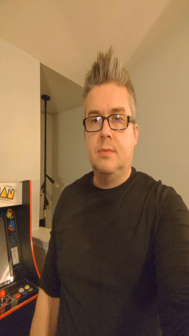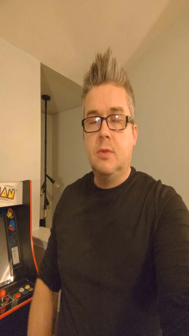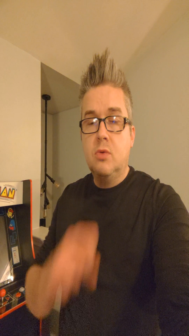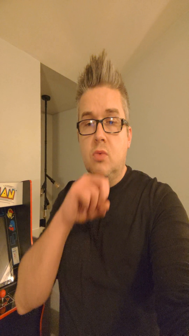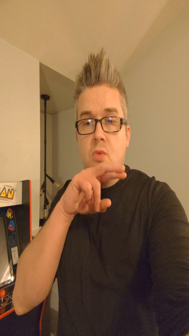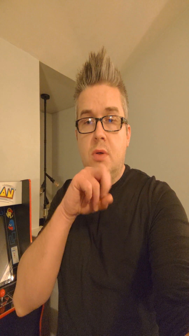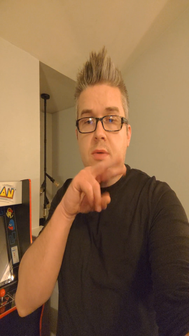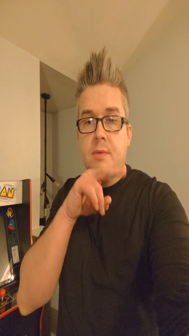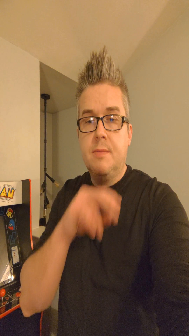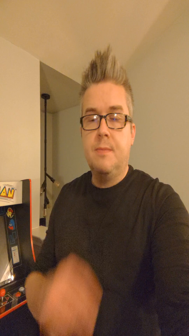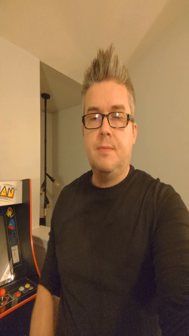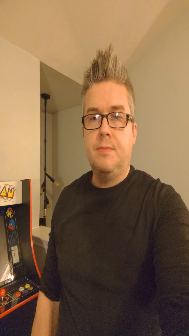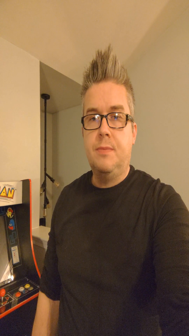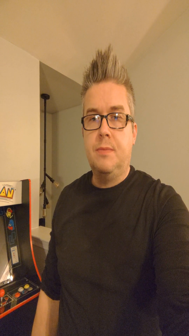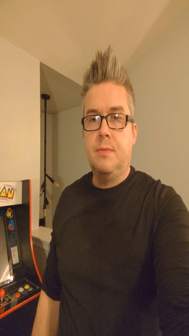frog